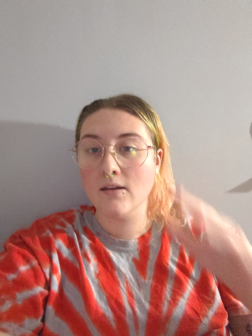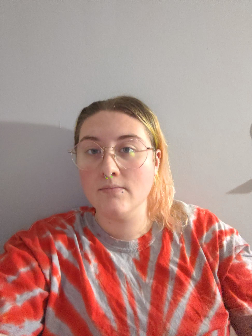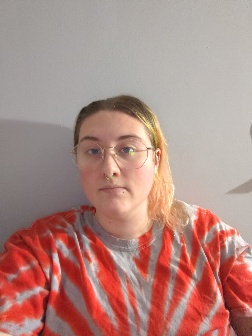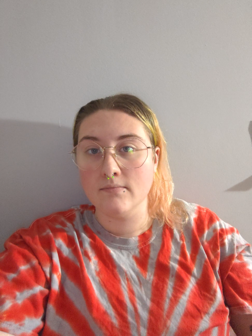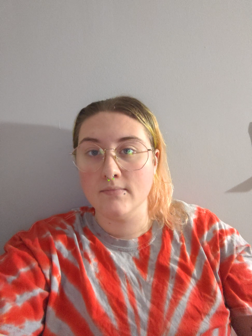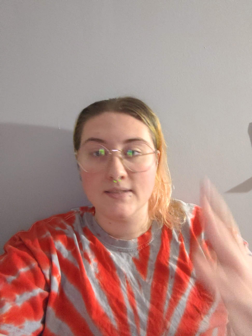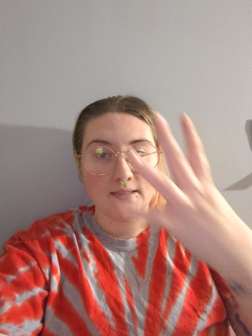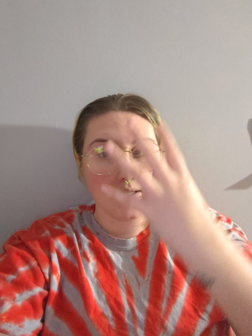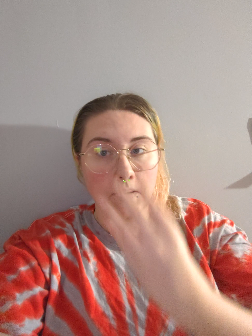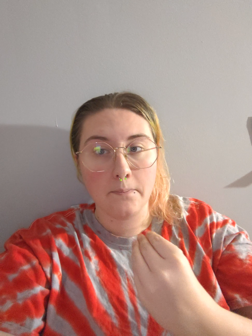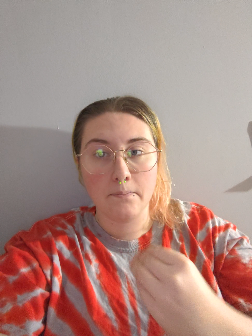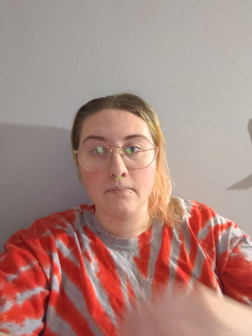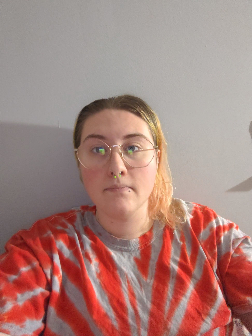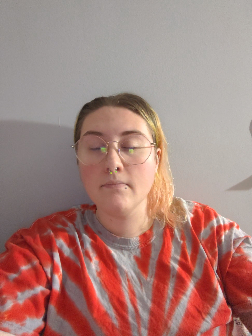sleep